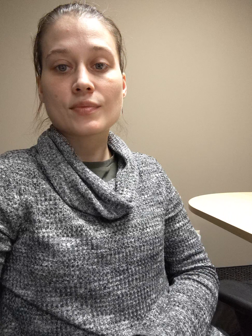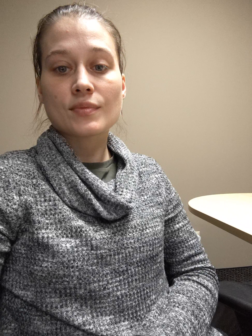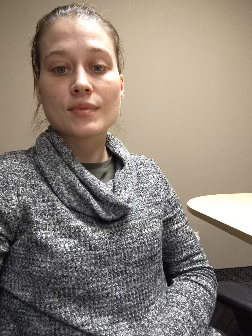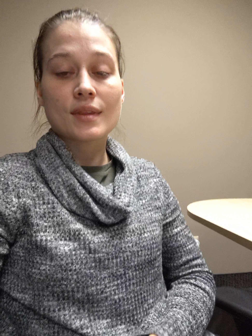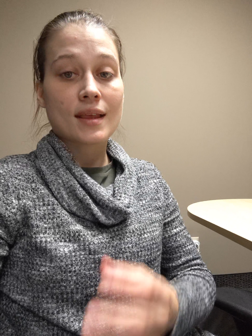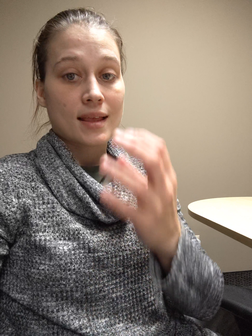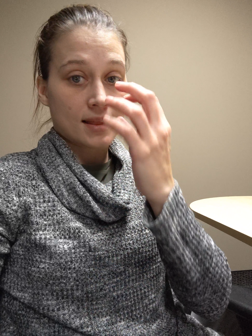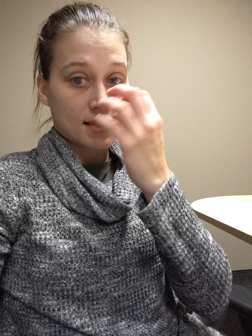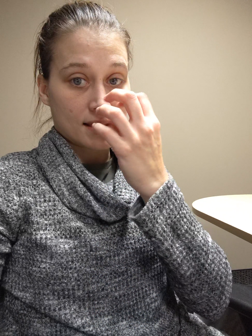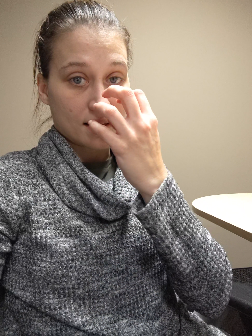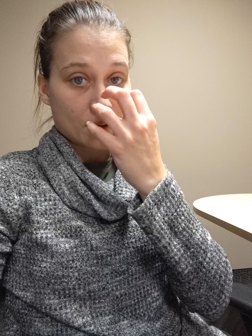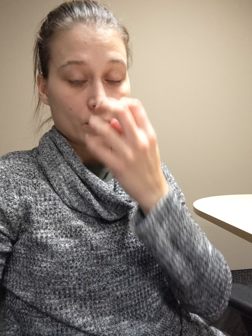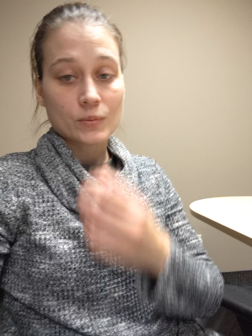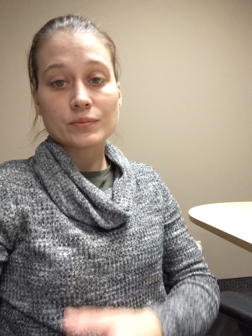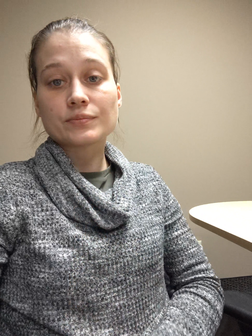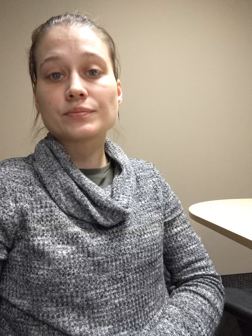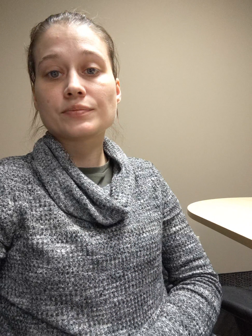clown